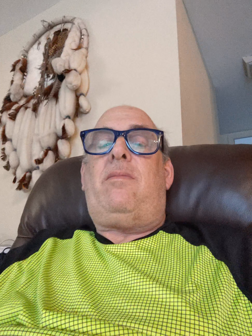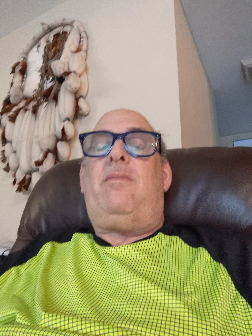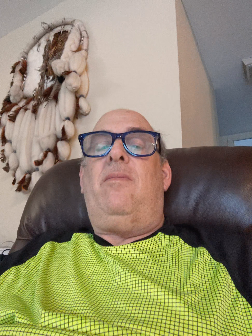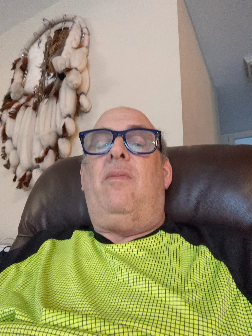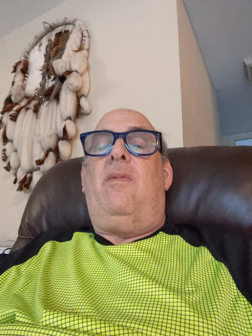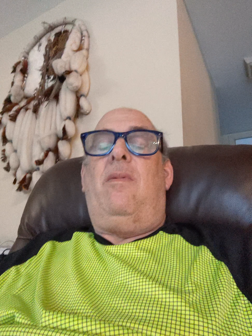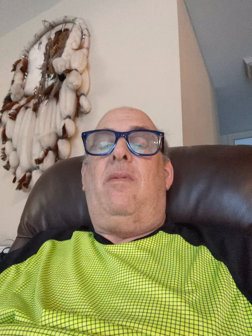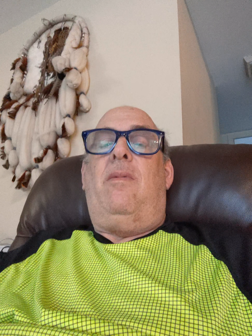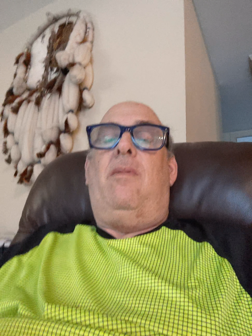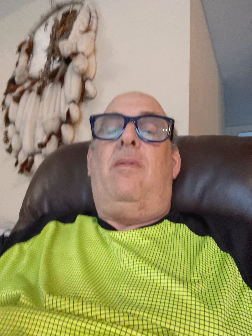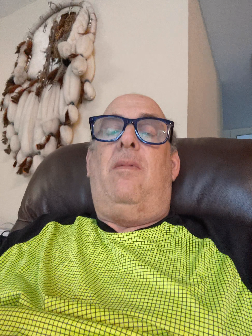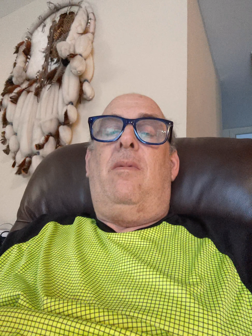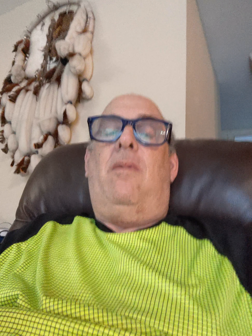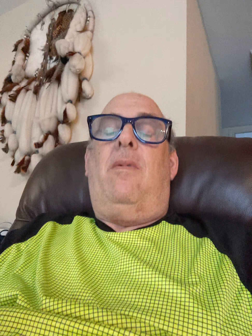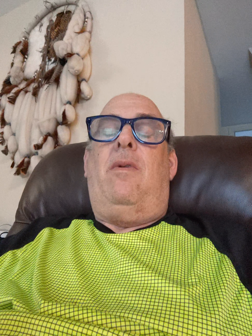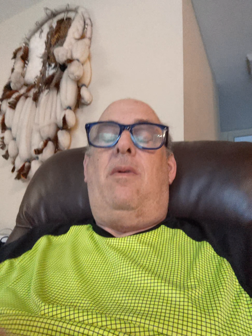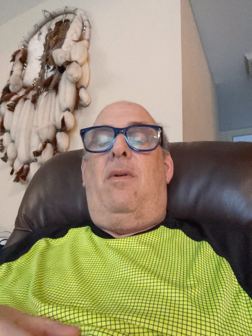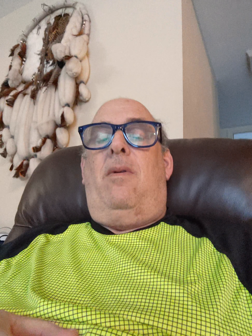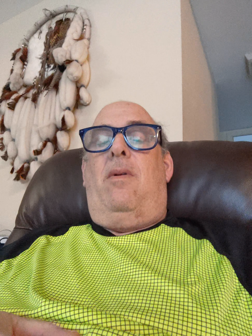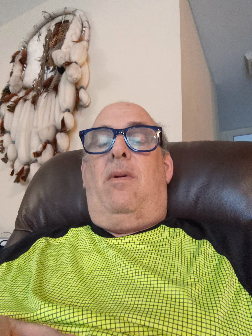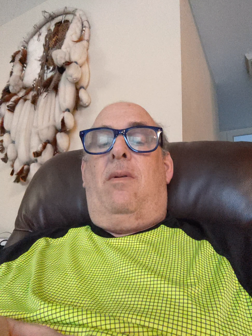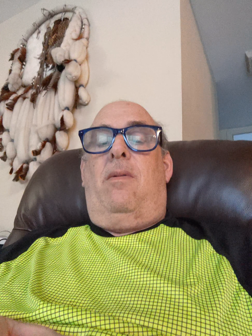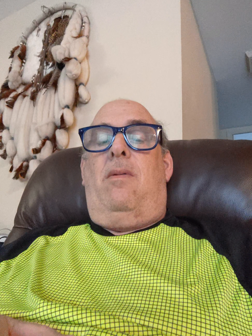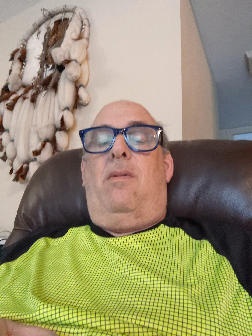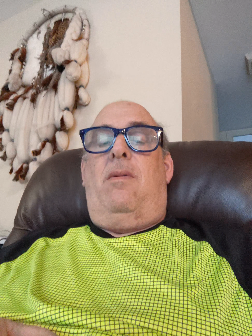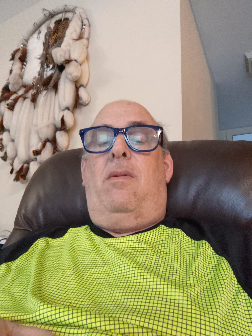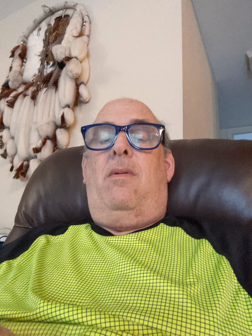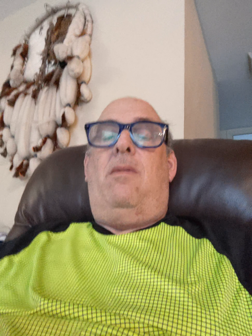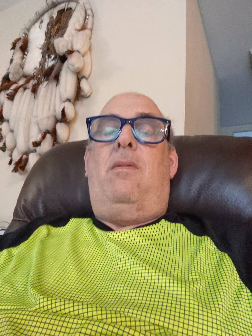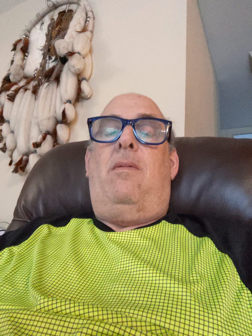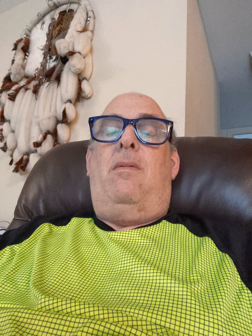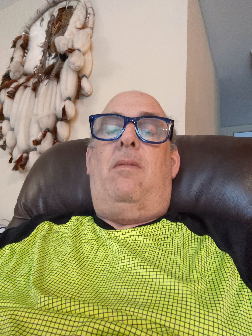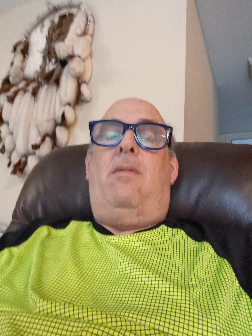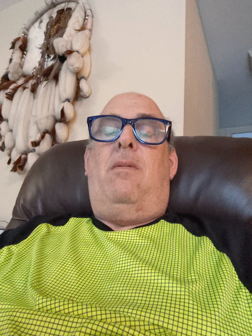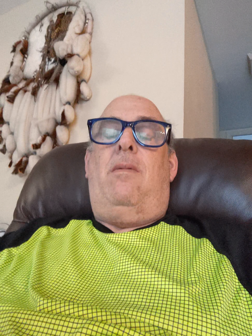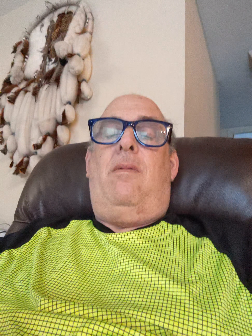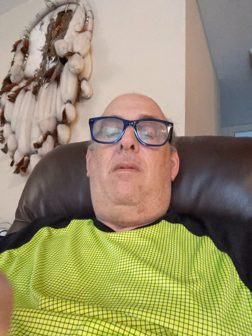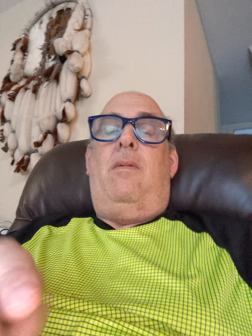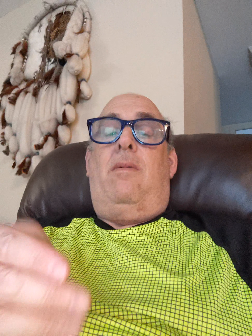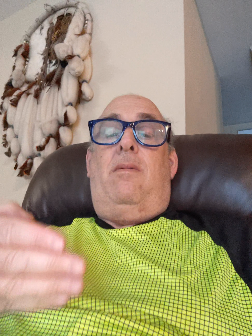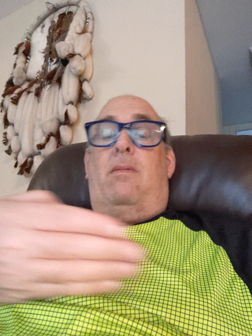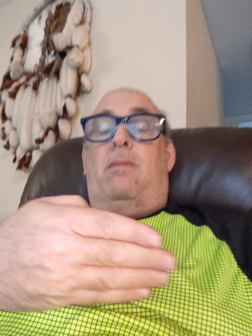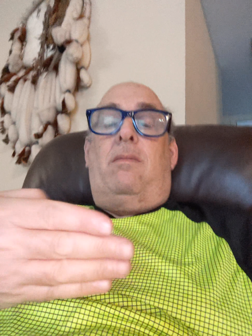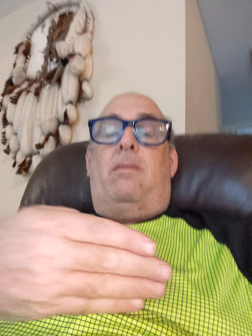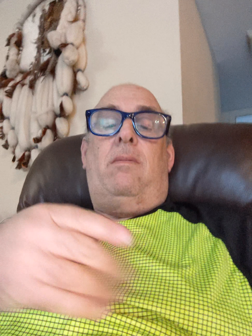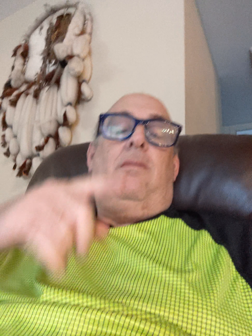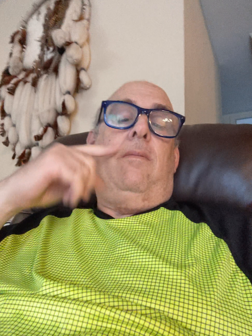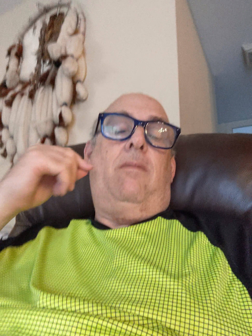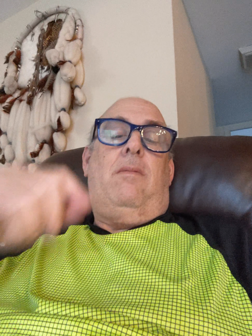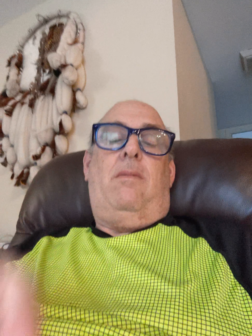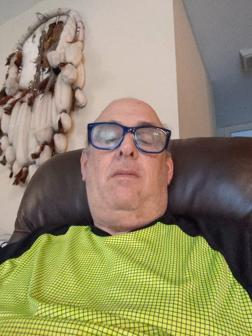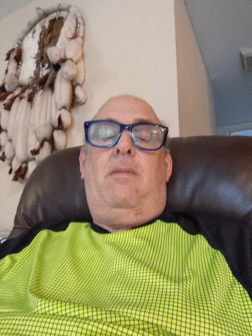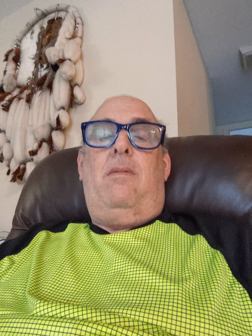kitty